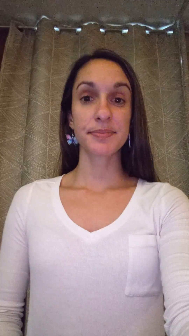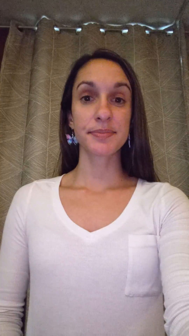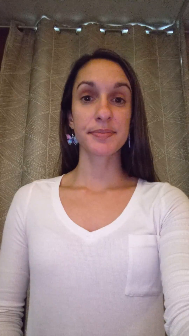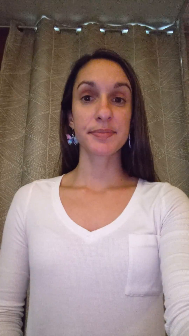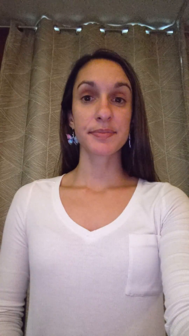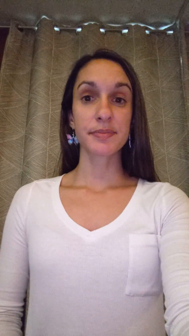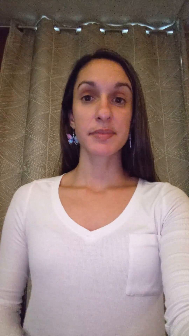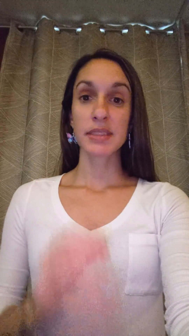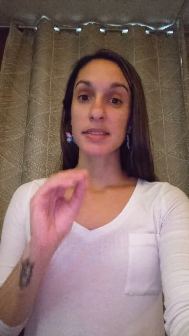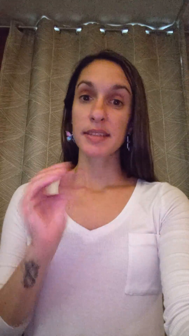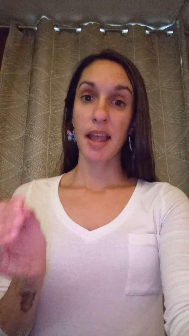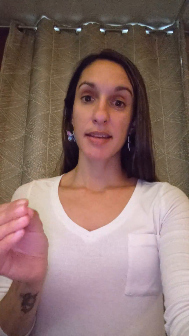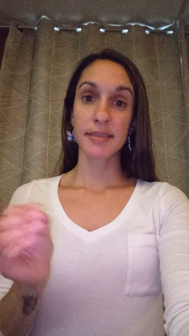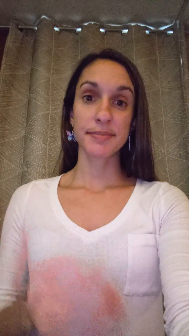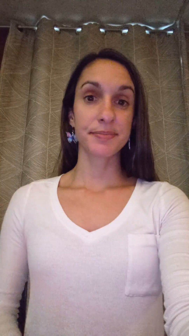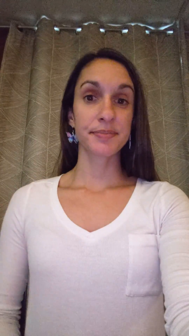none